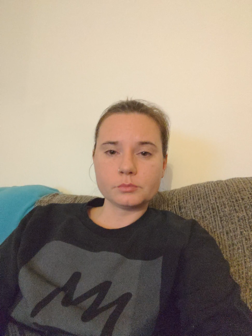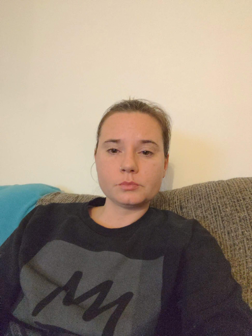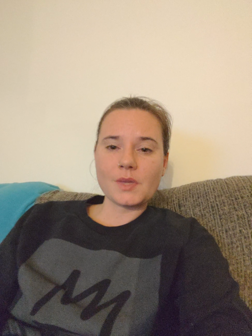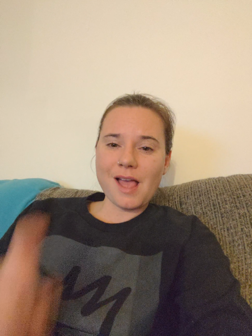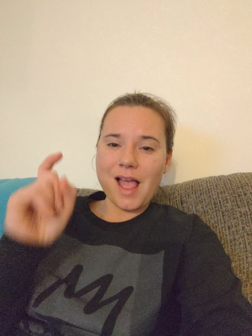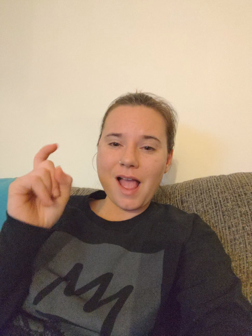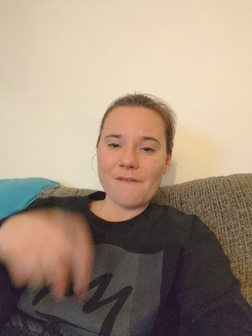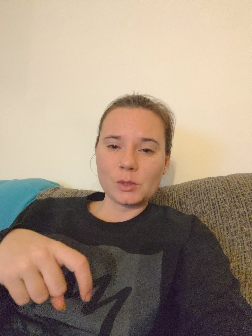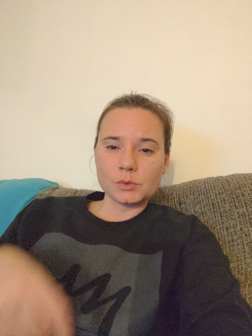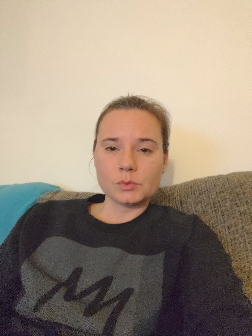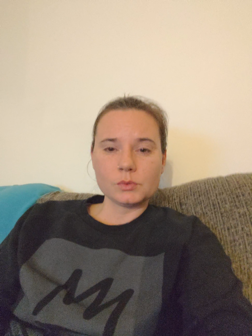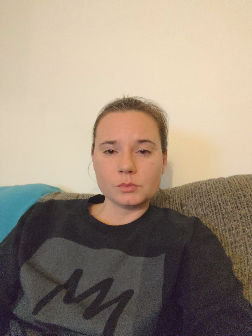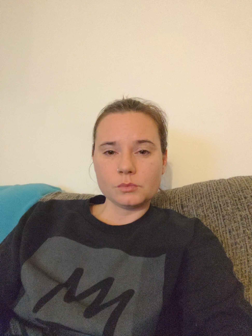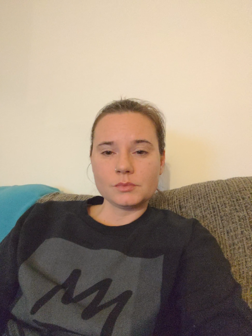have to